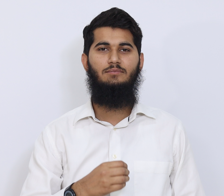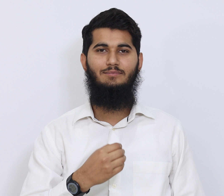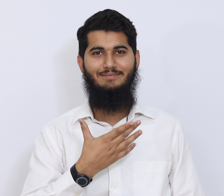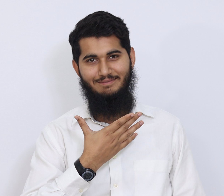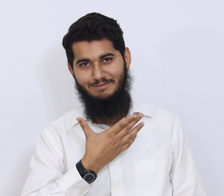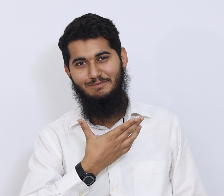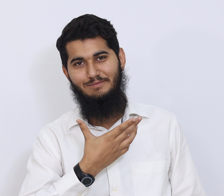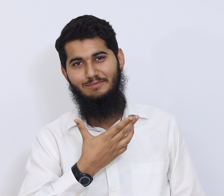glad